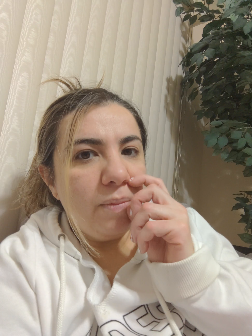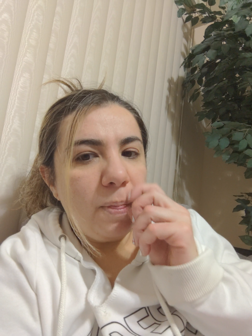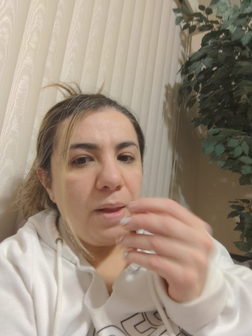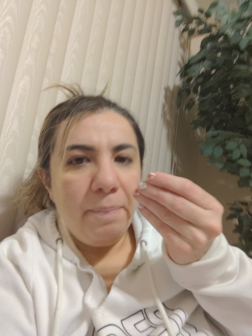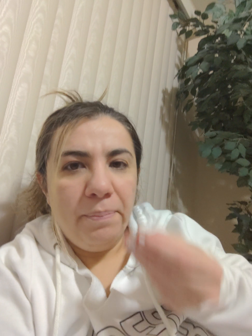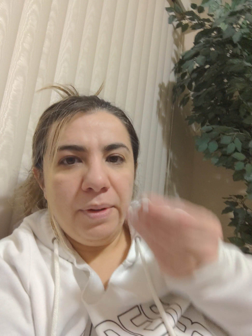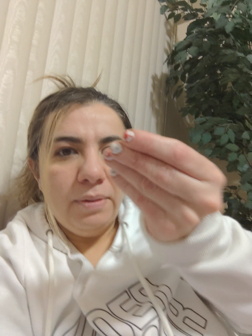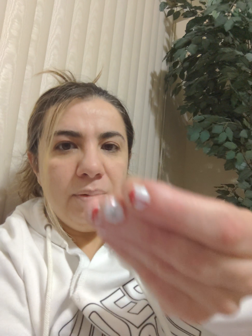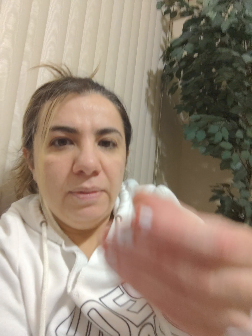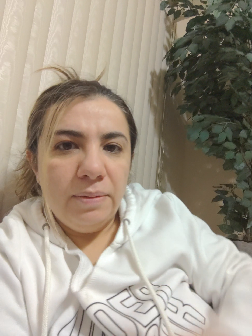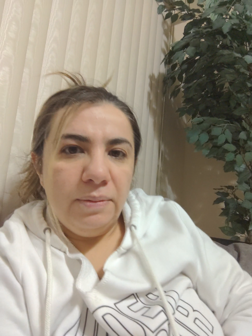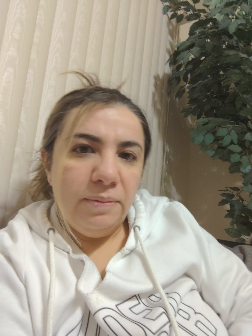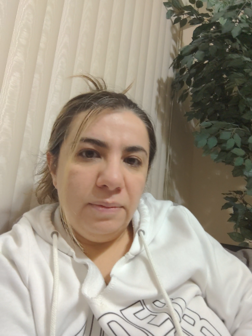give